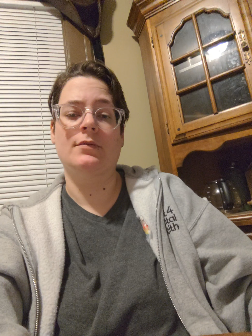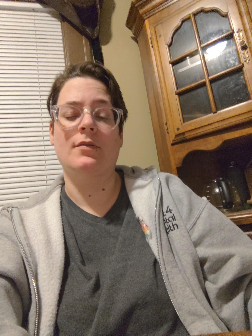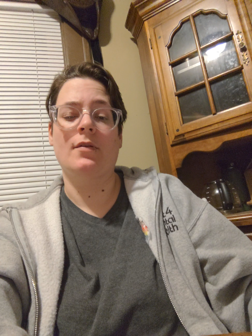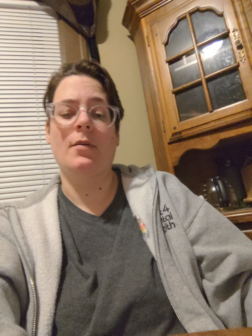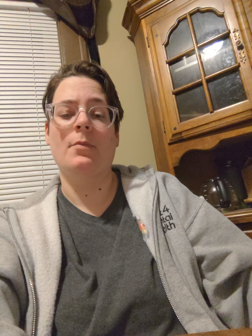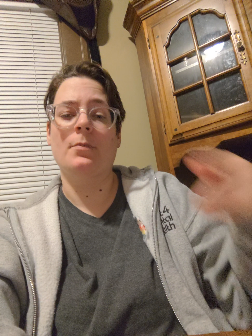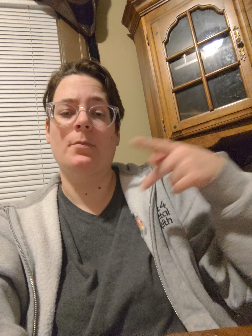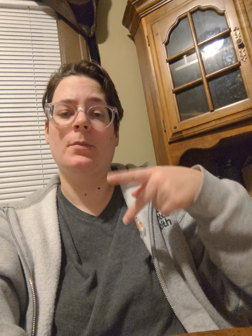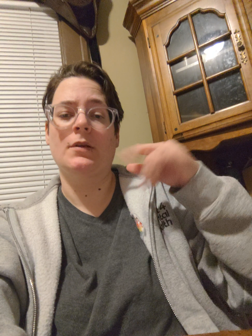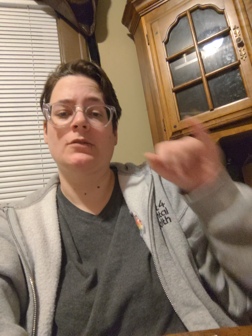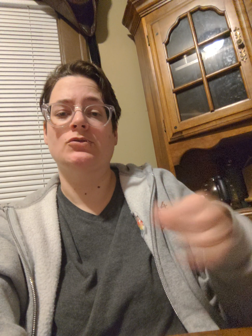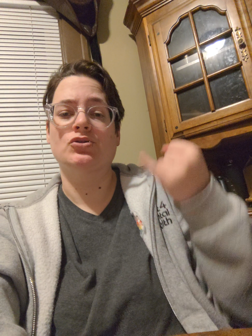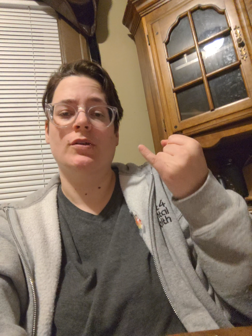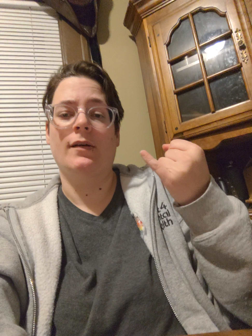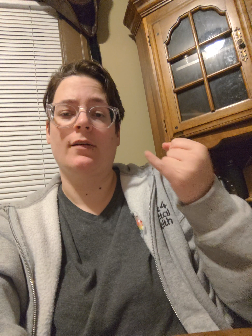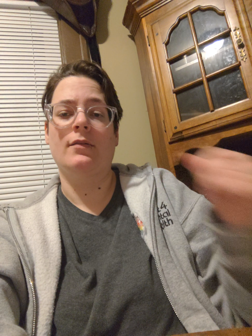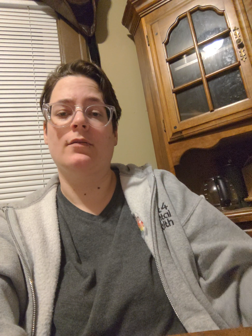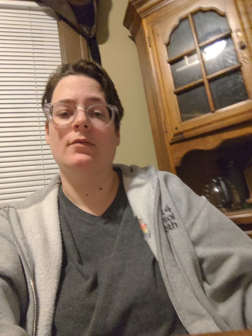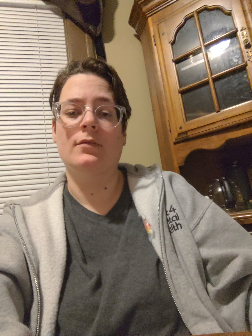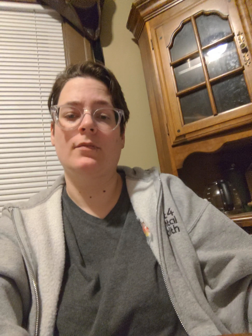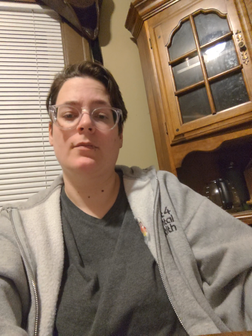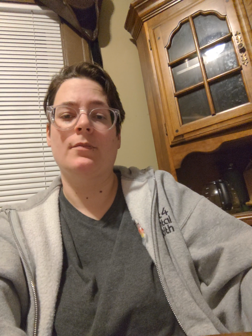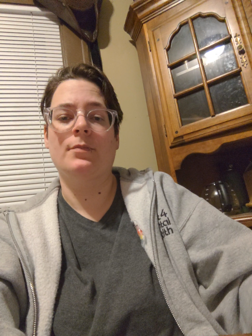pajamas